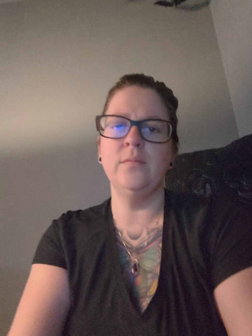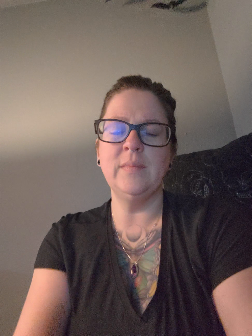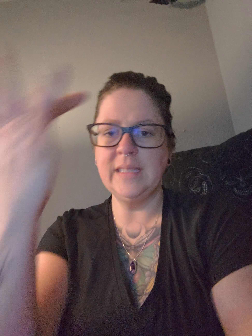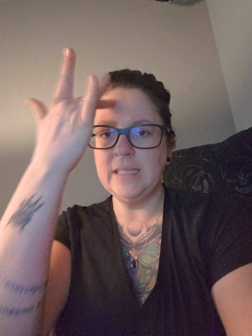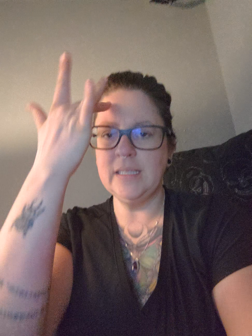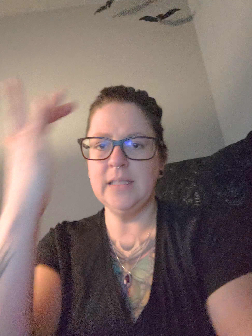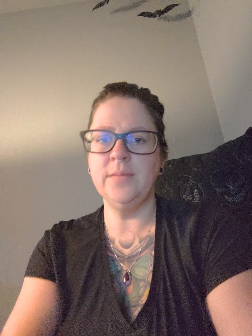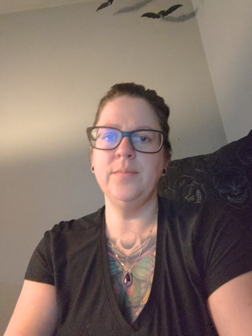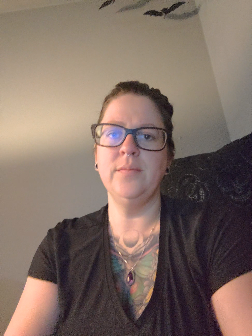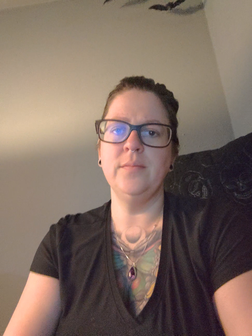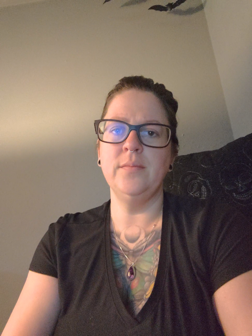sick